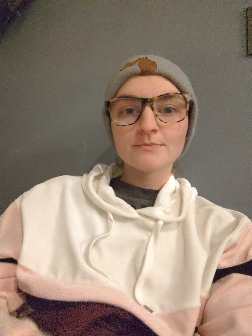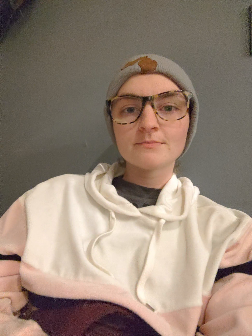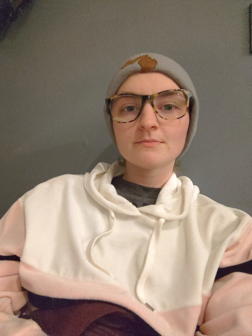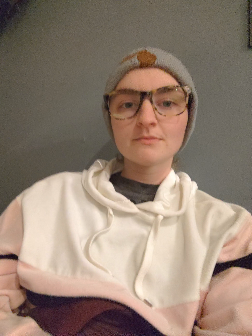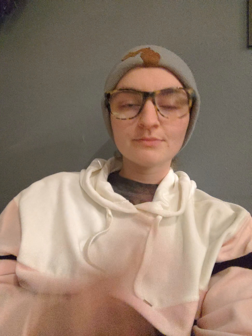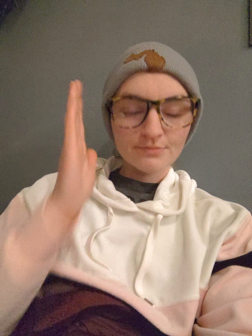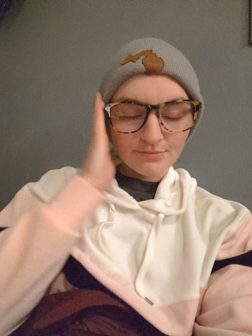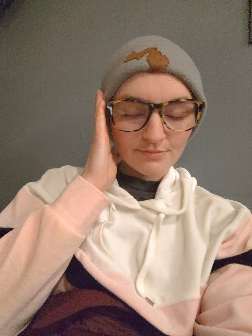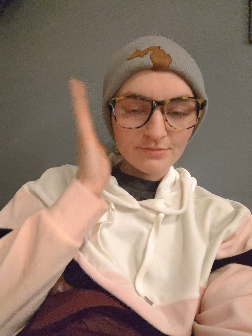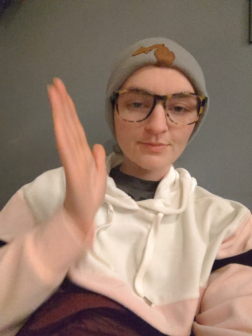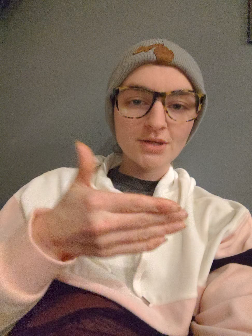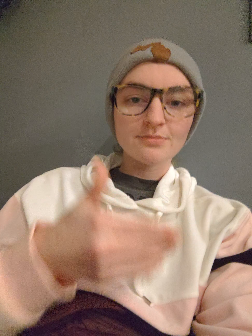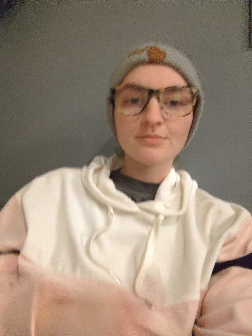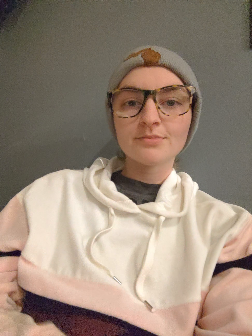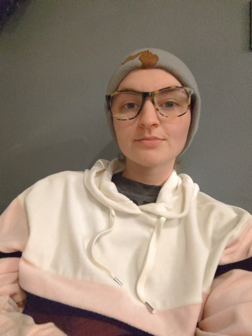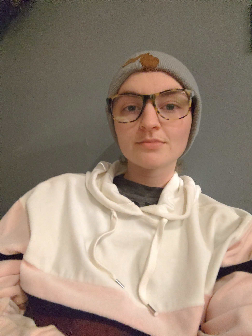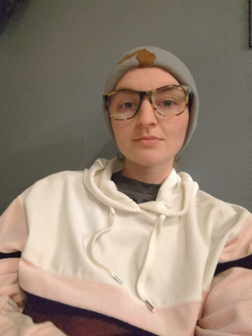bedroom